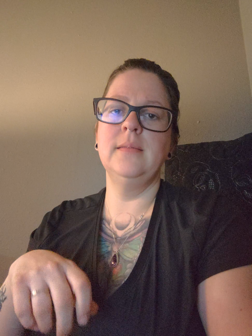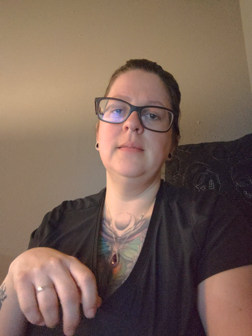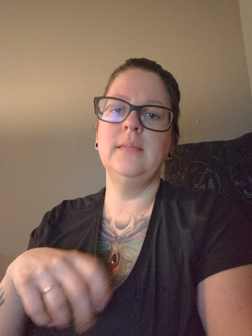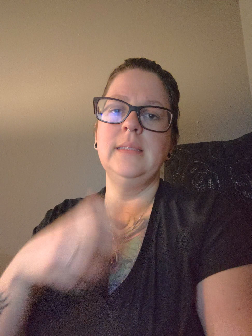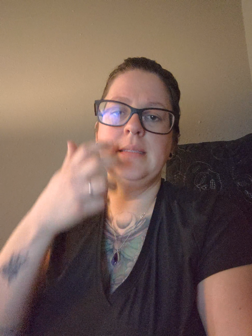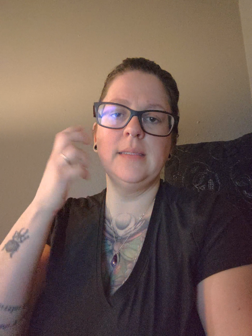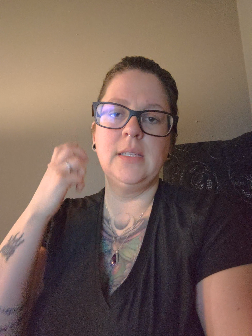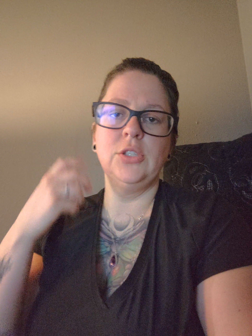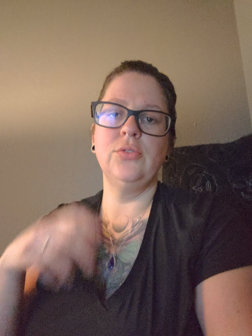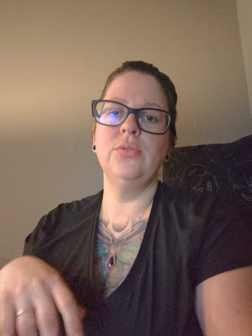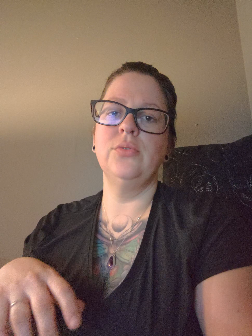tiger